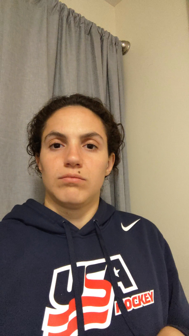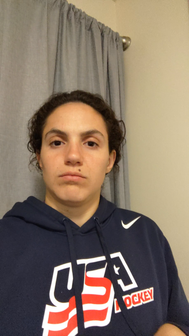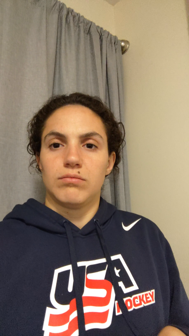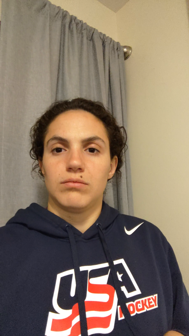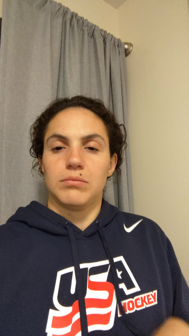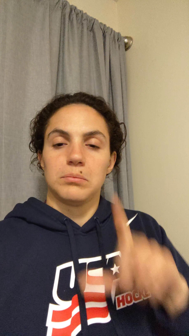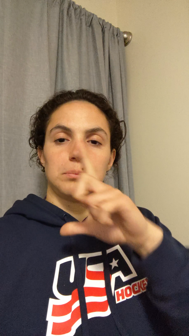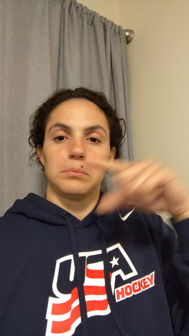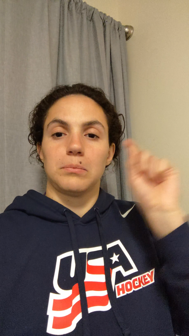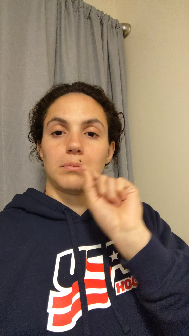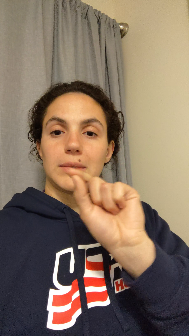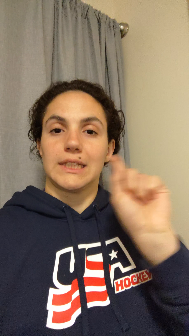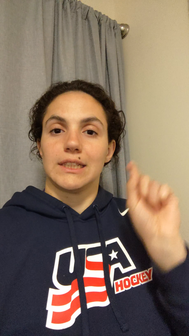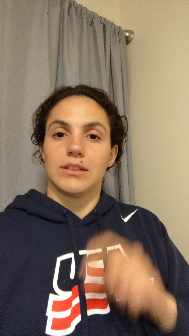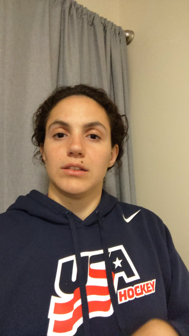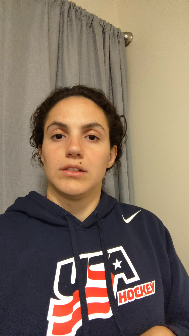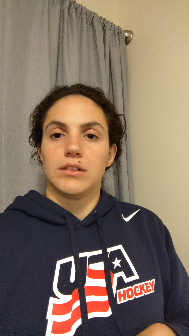peas